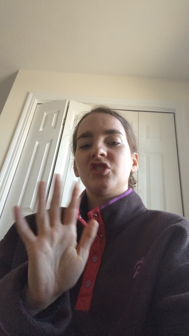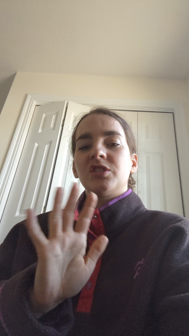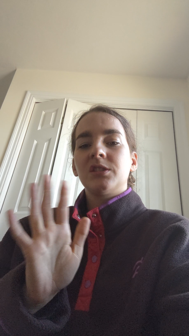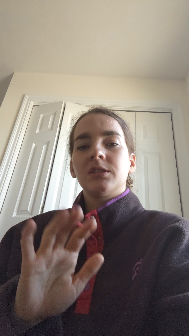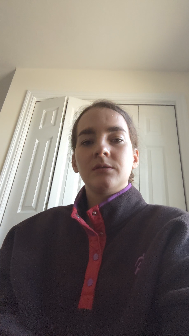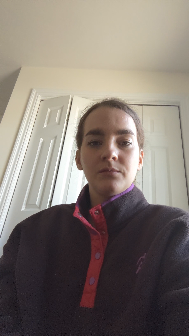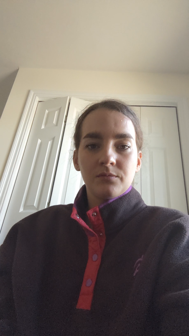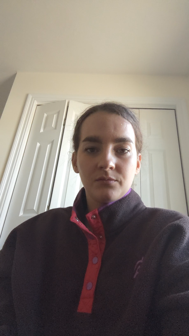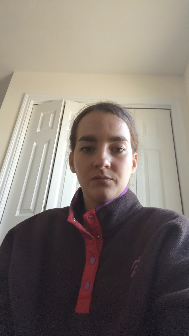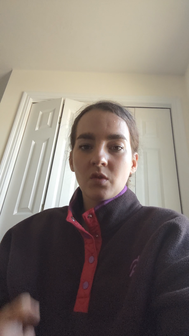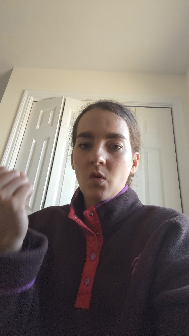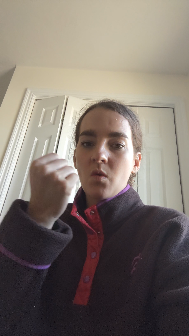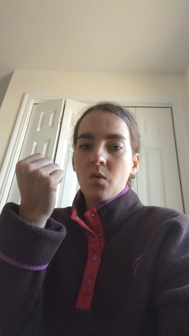hold